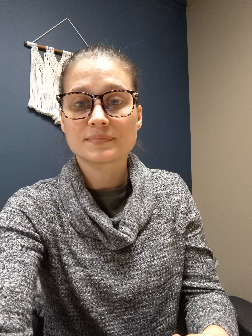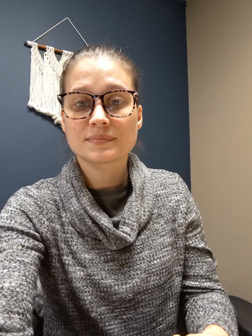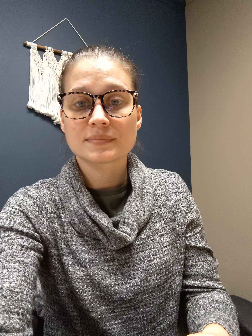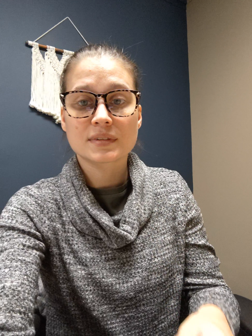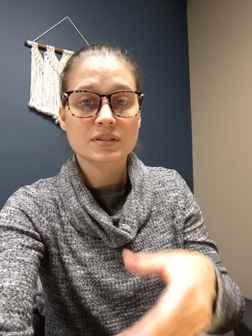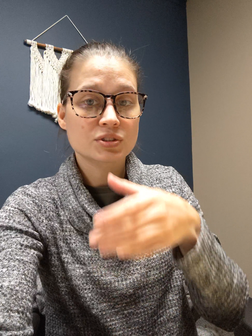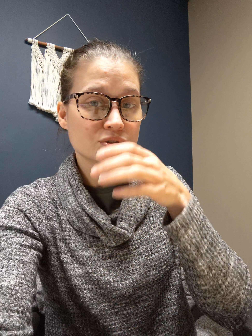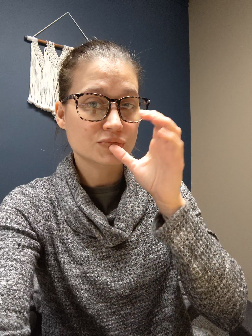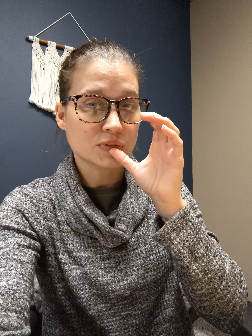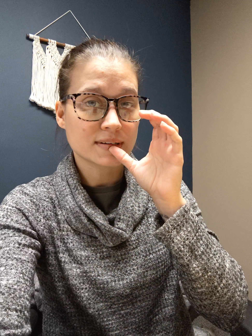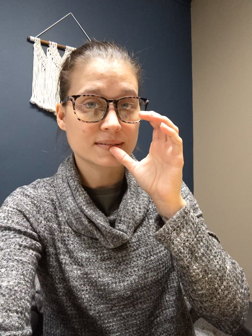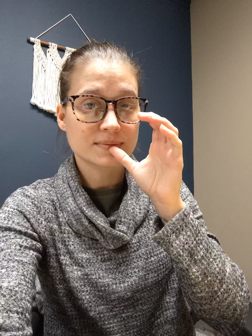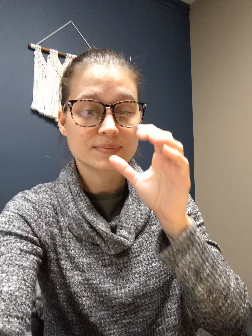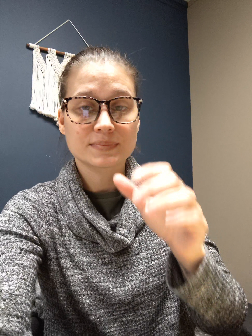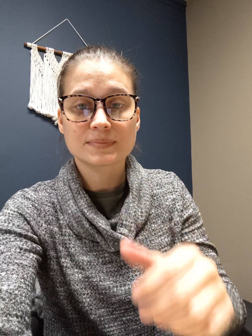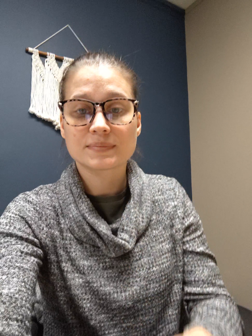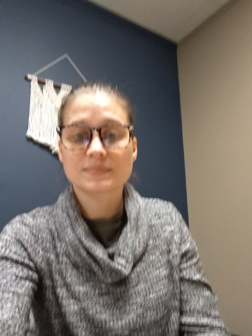drink